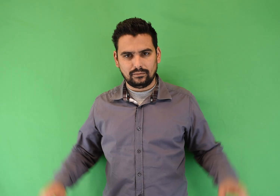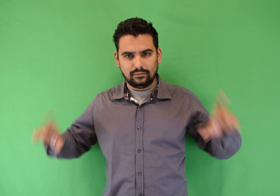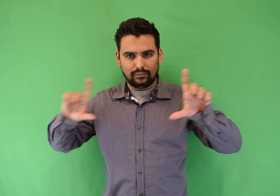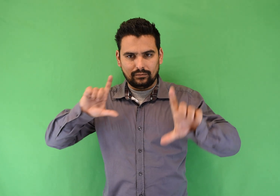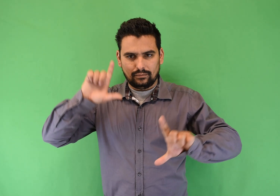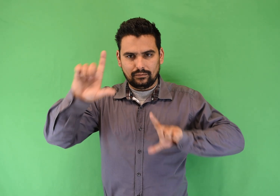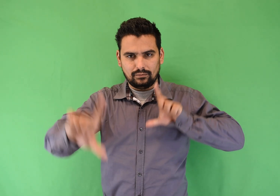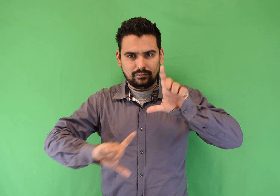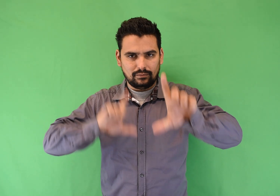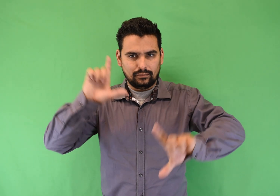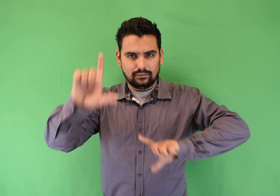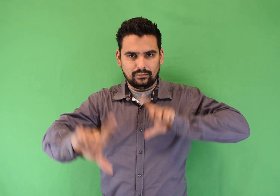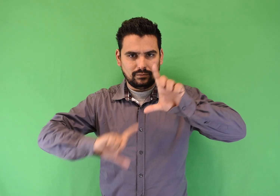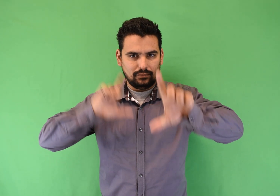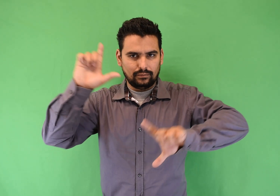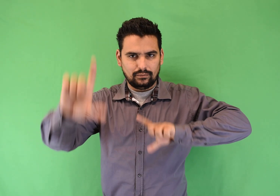LSM